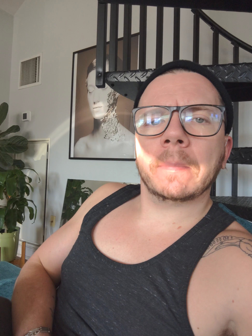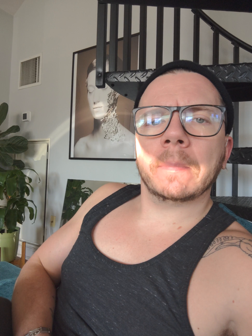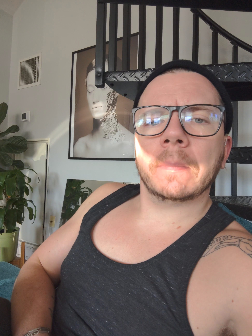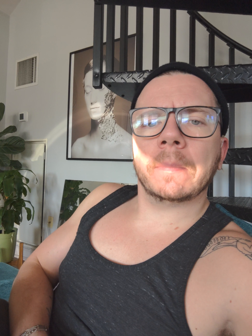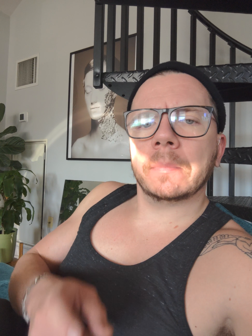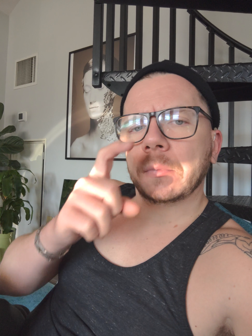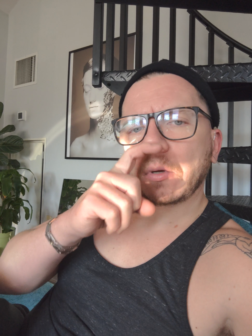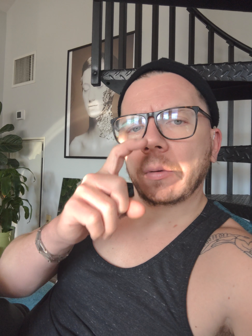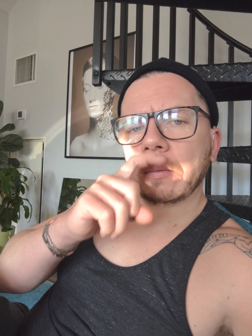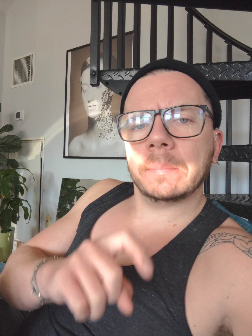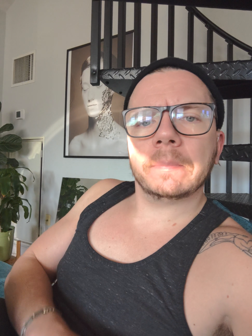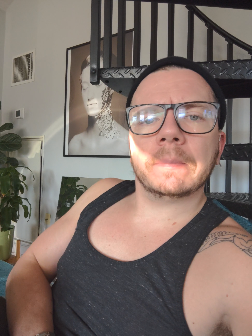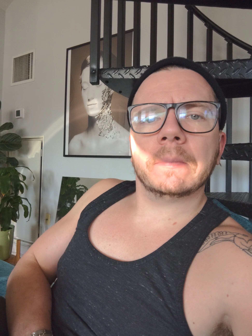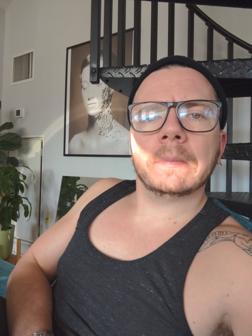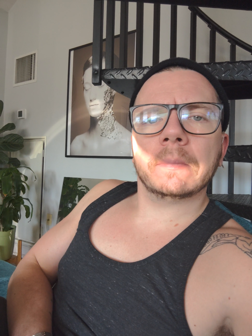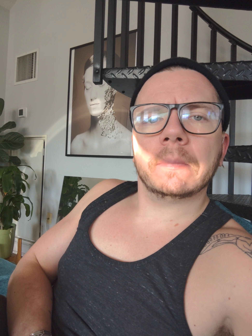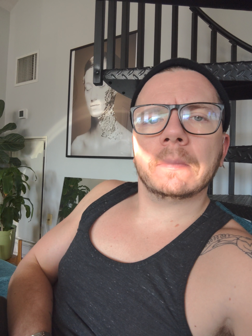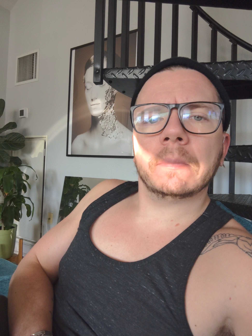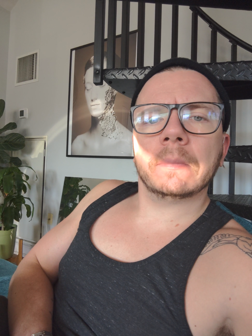doll